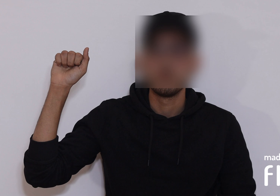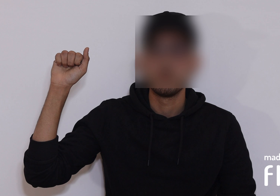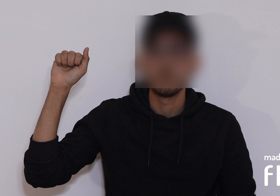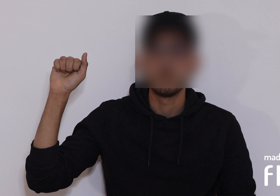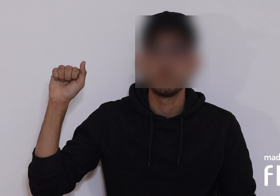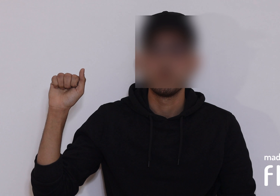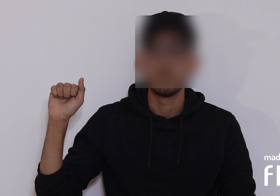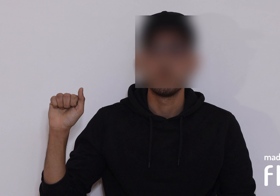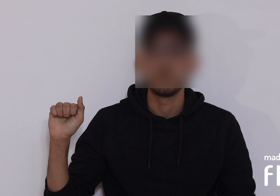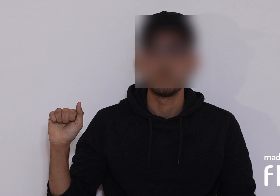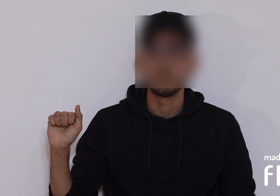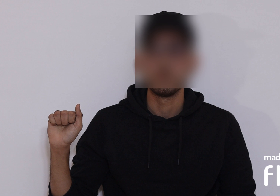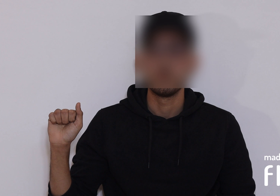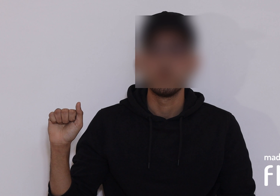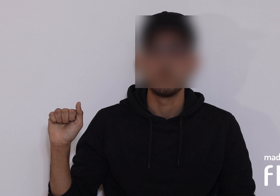آ